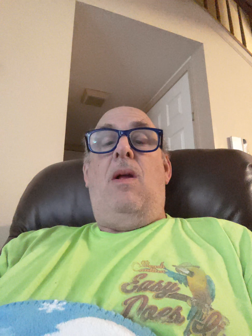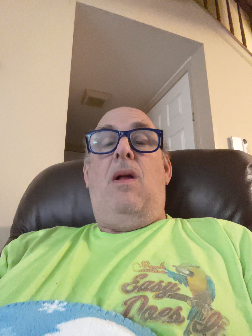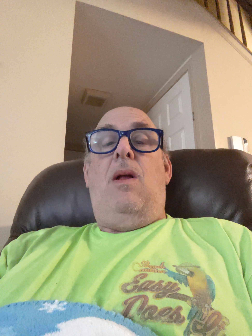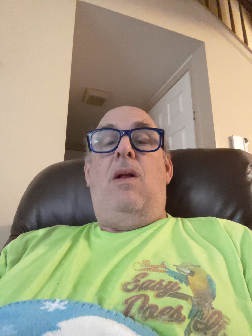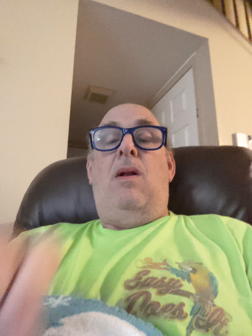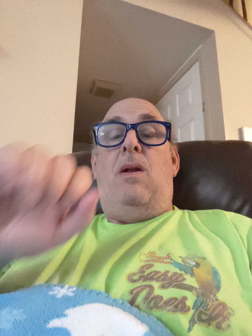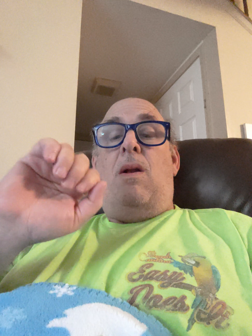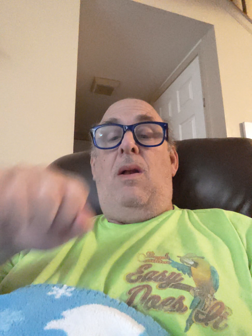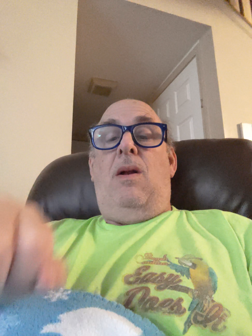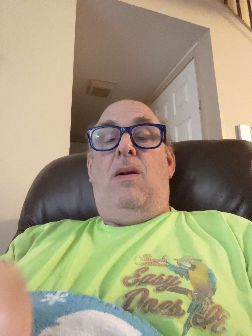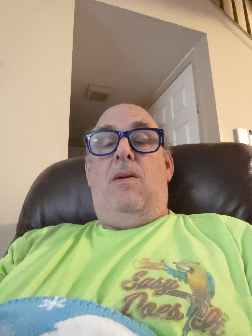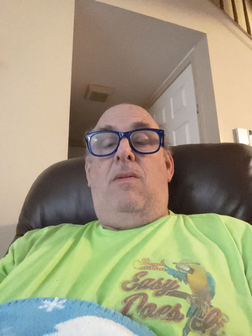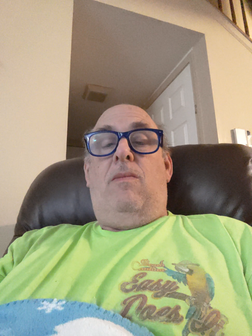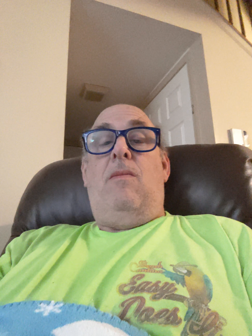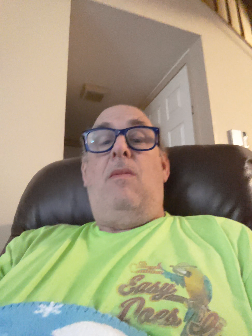can